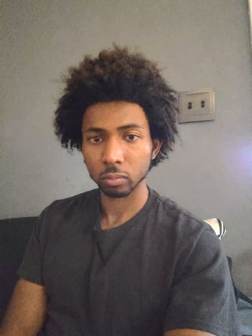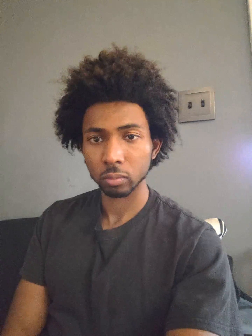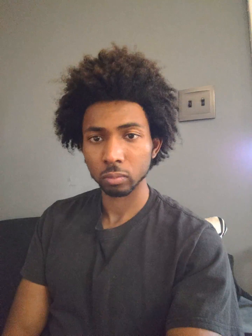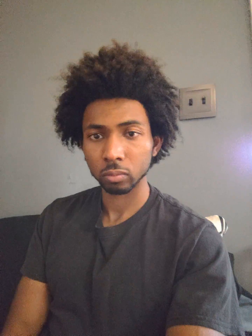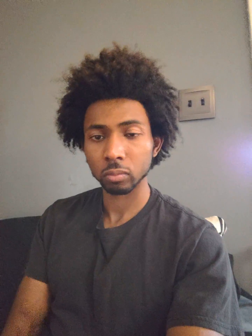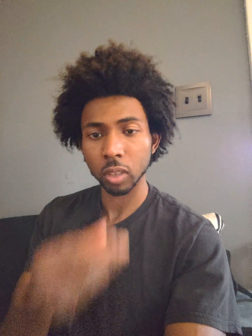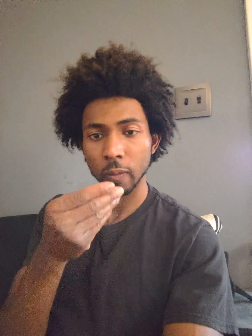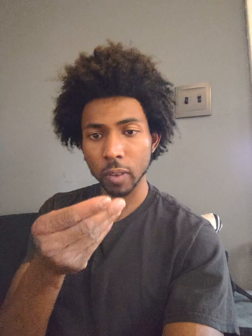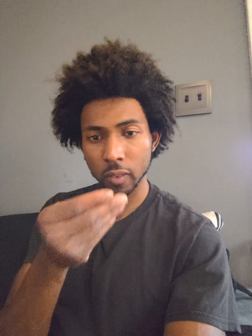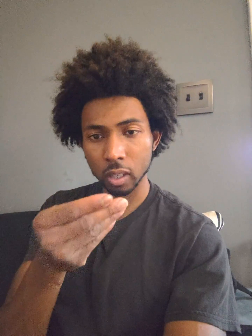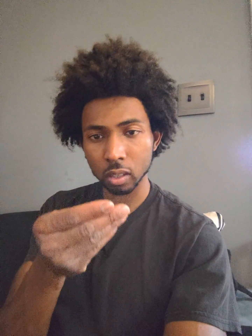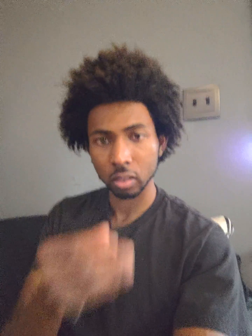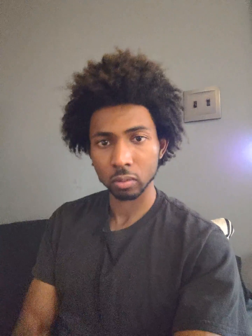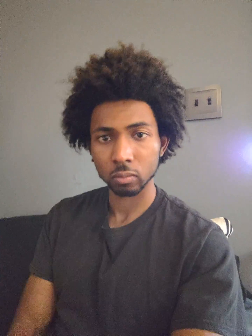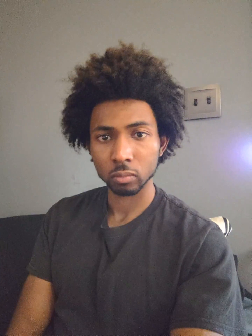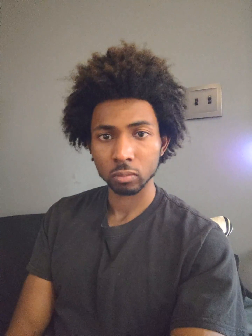feed